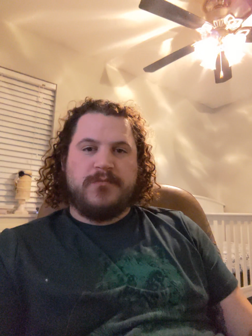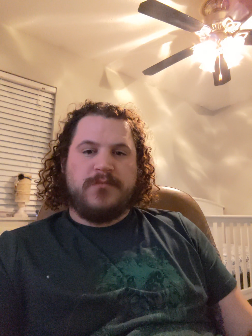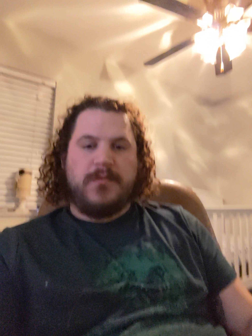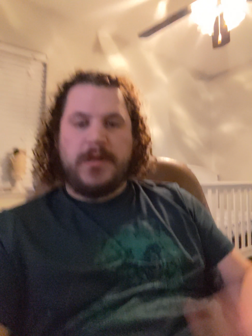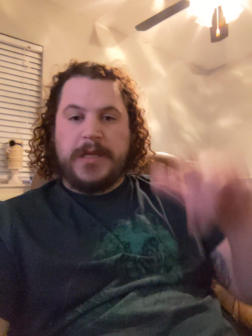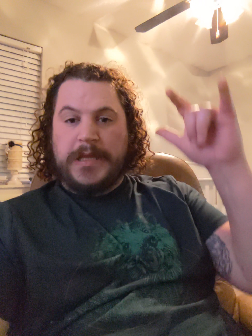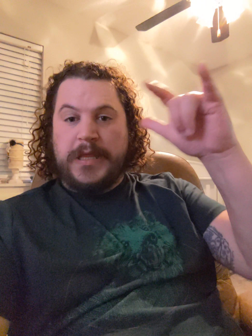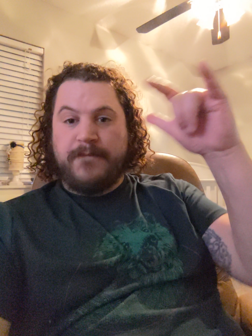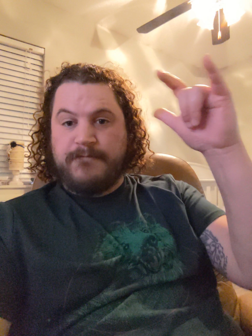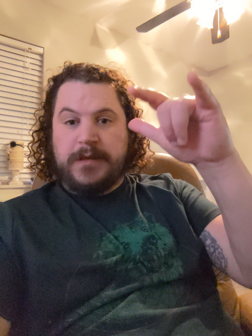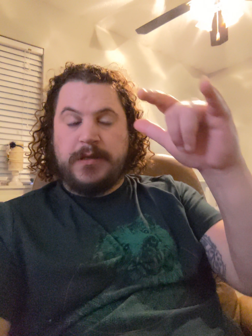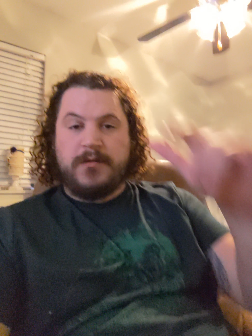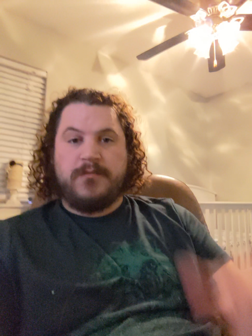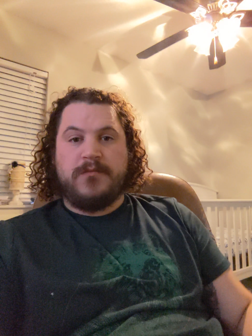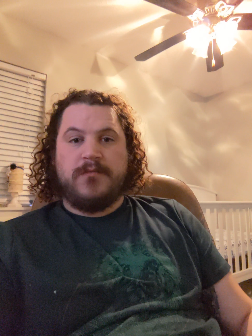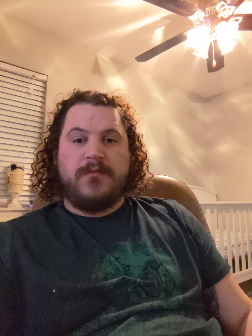airplane